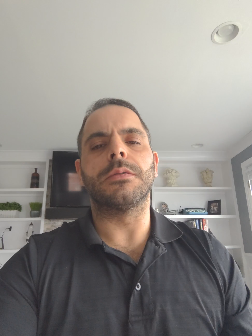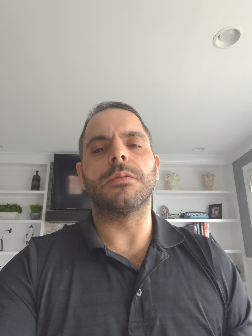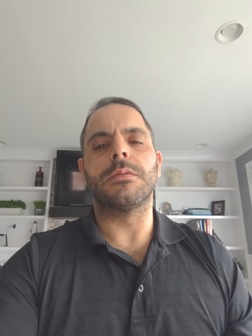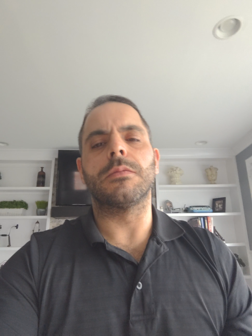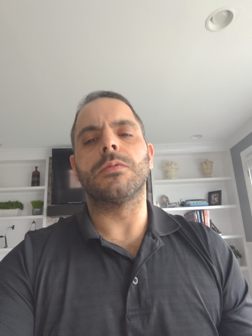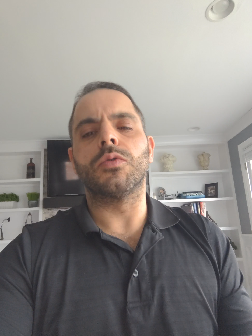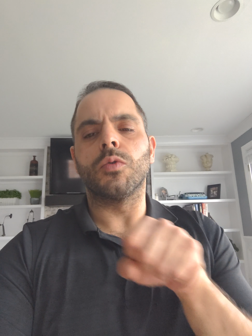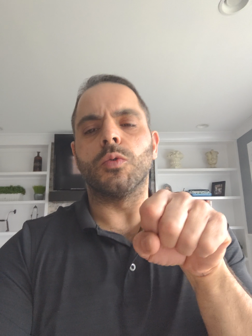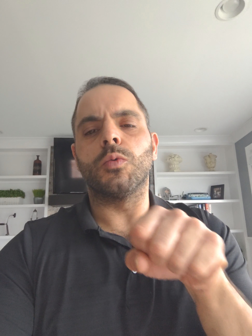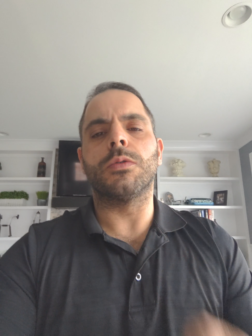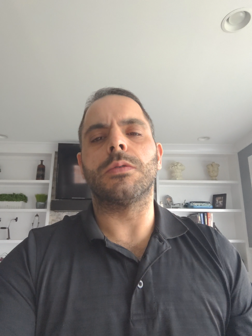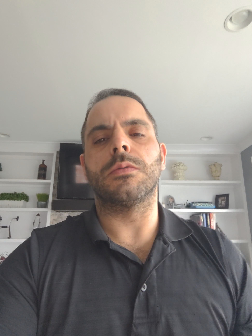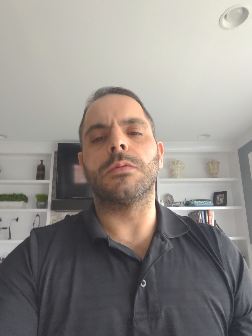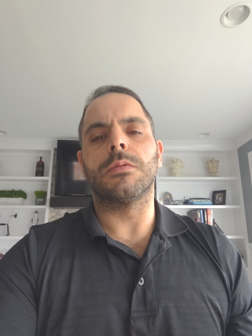shoe